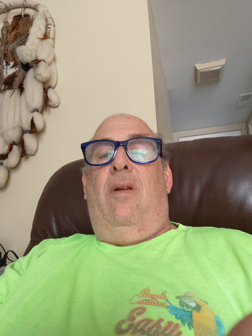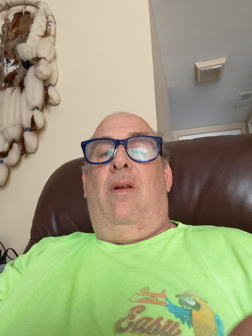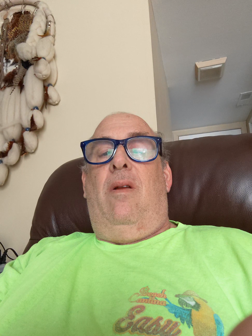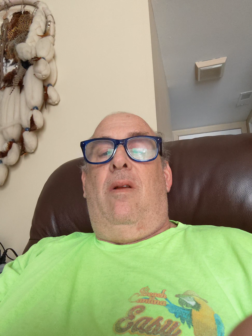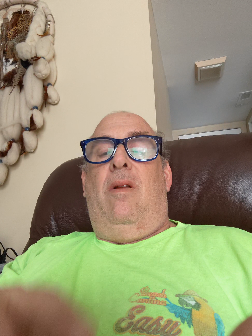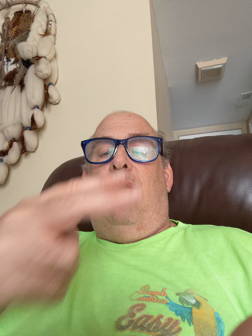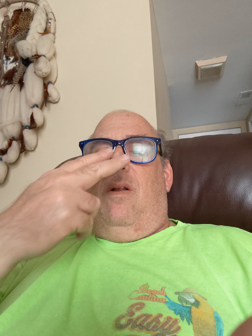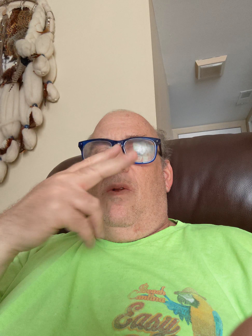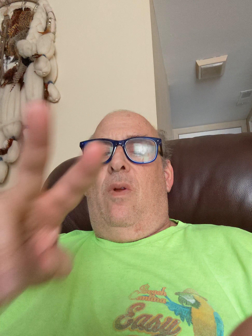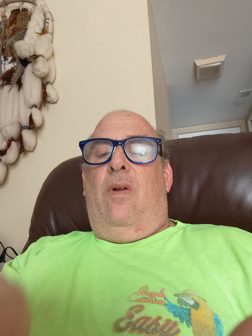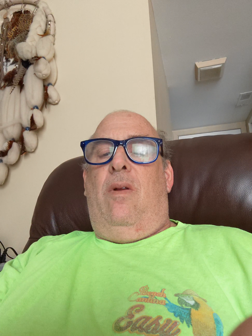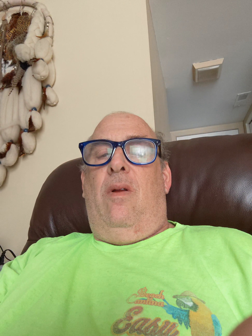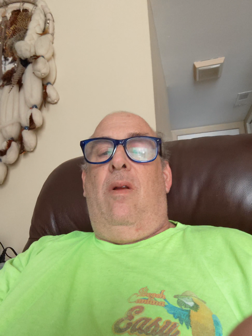look